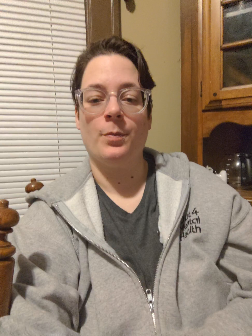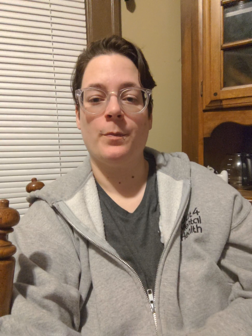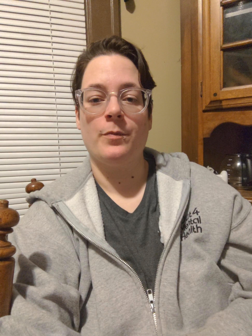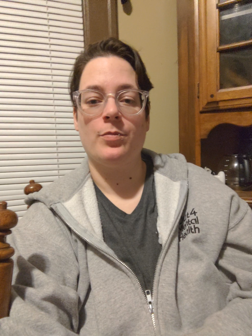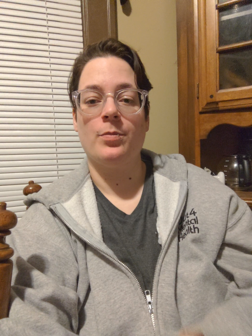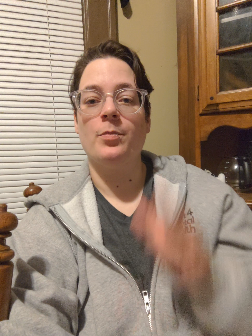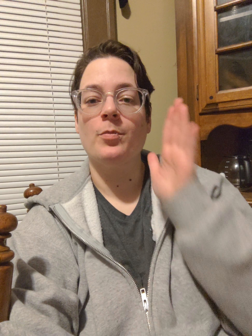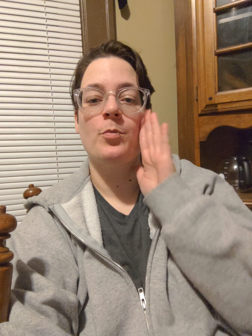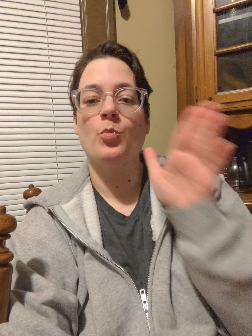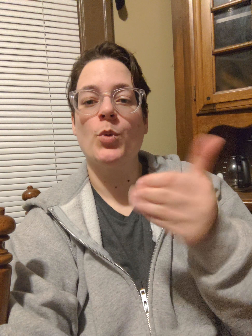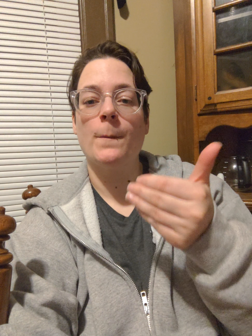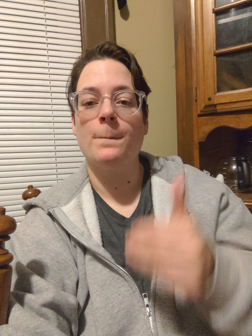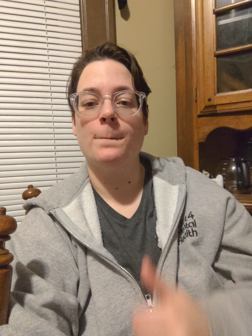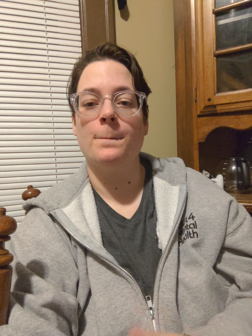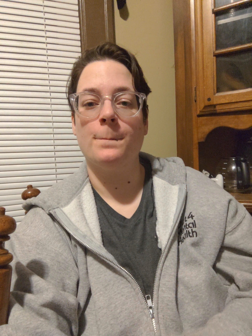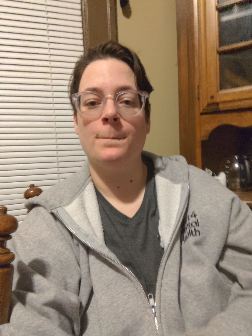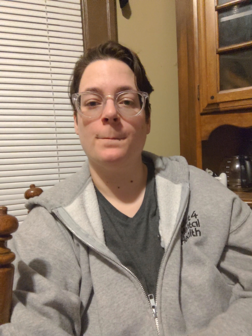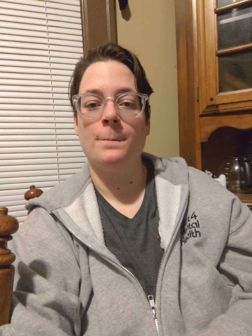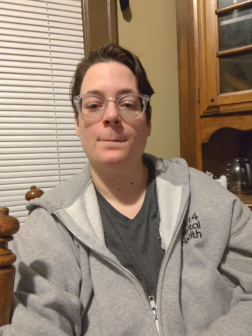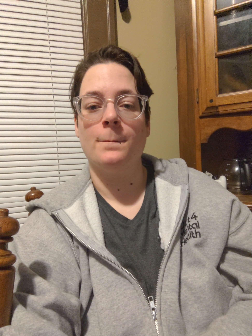bedroom